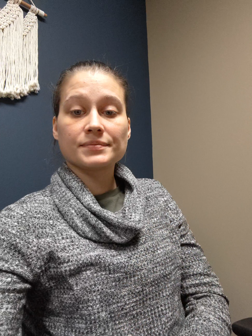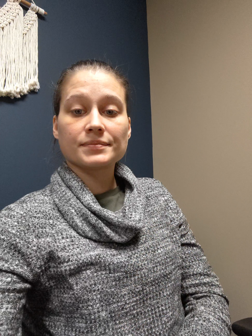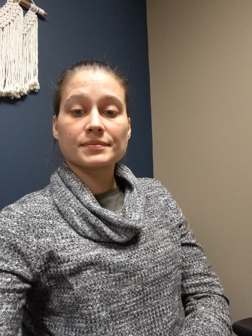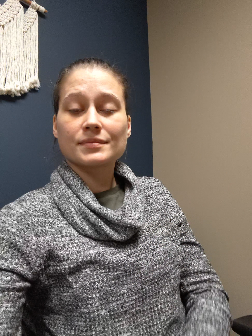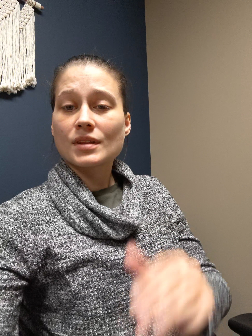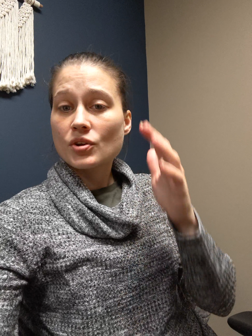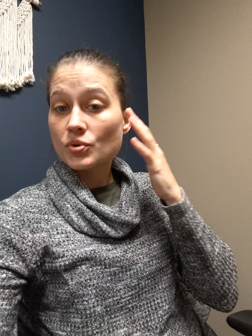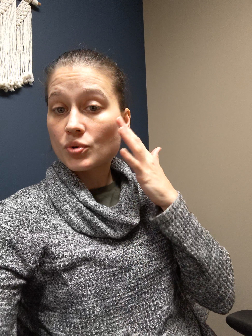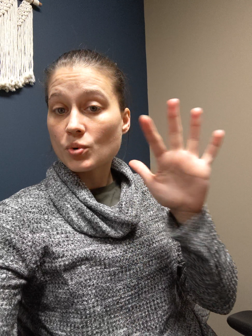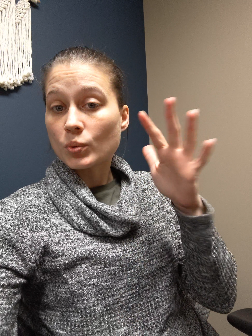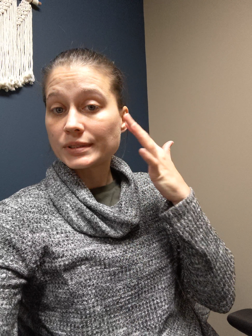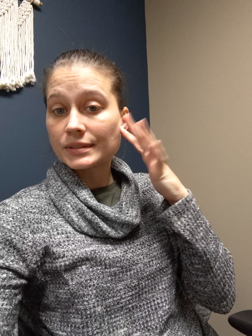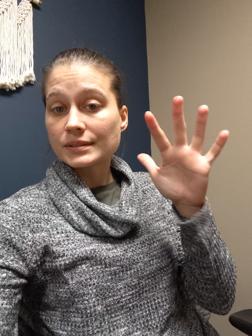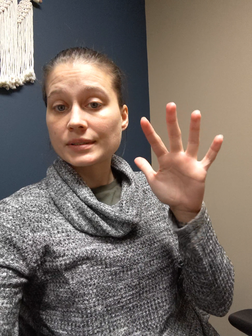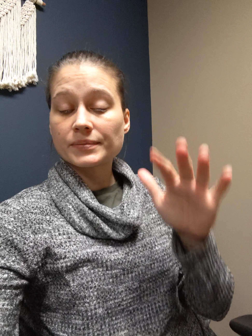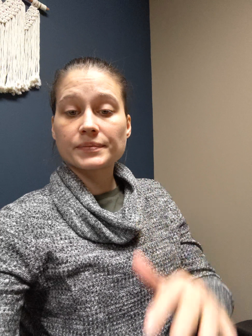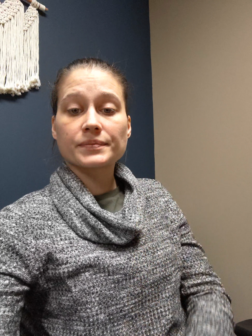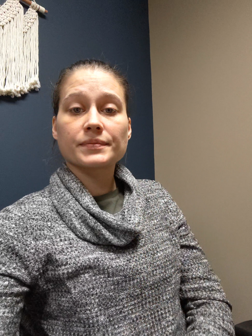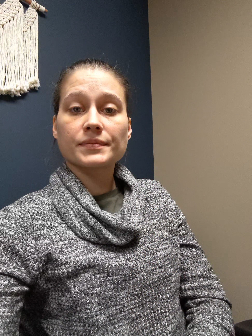noisy